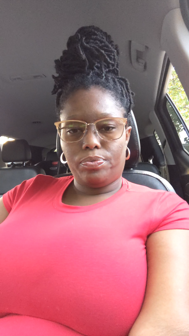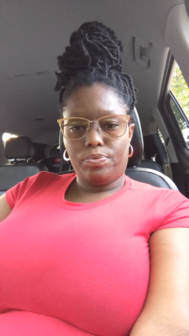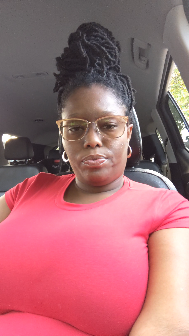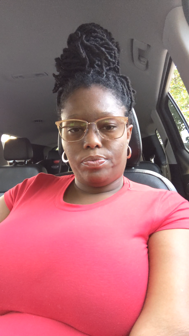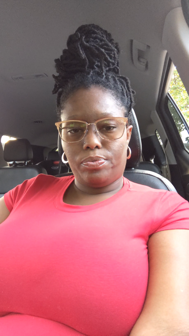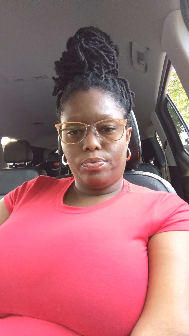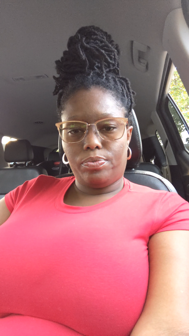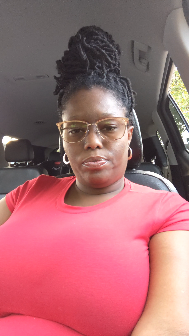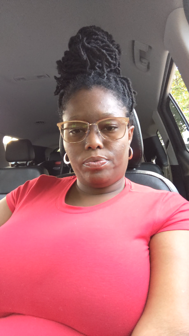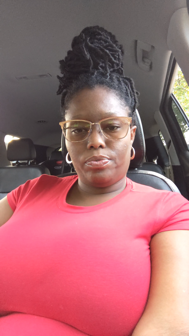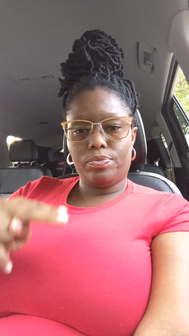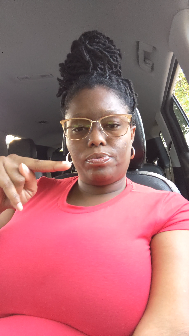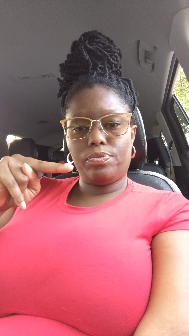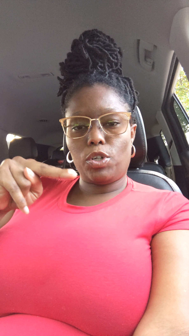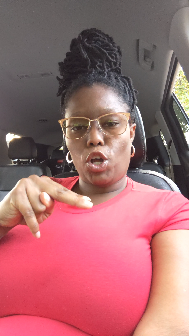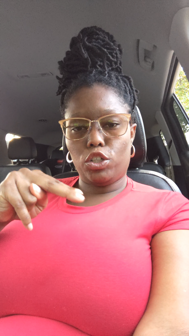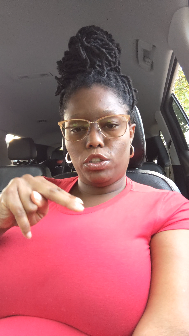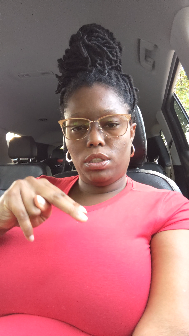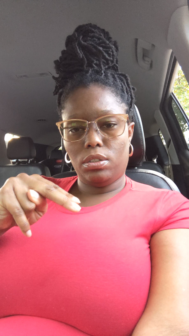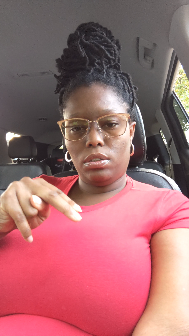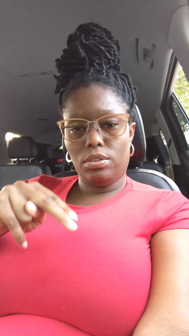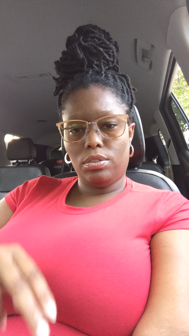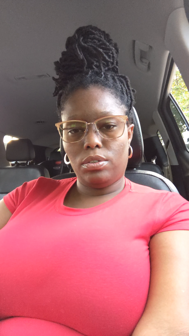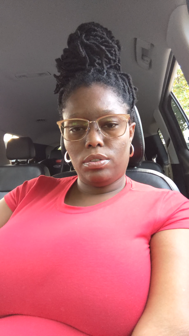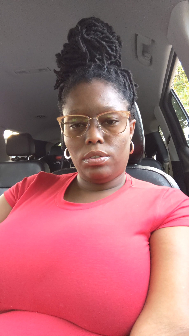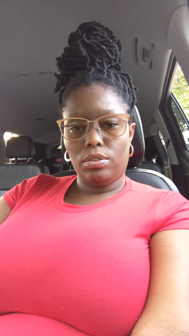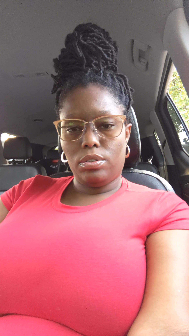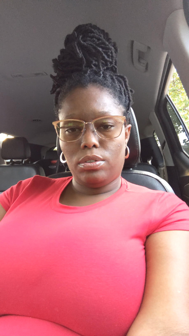nurse